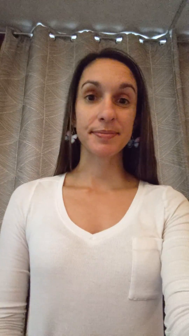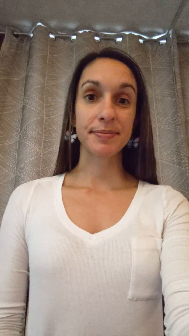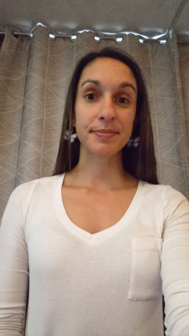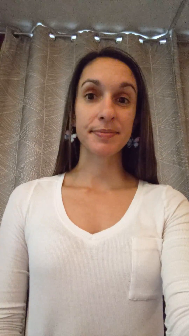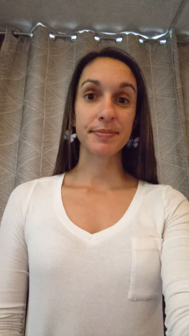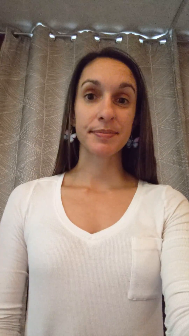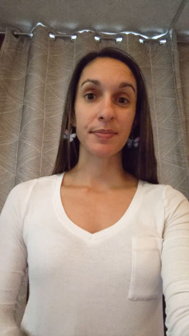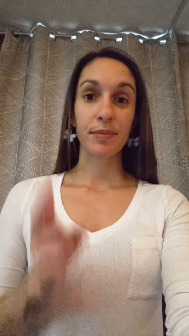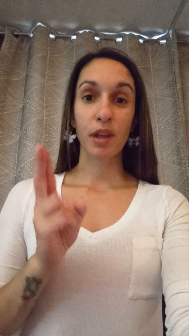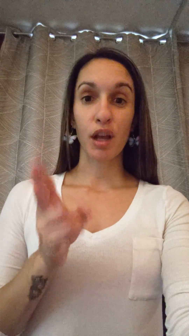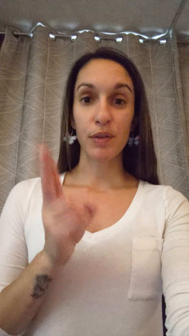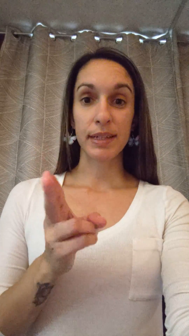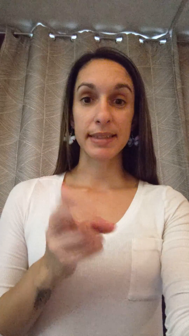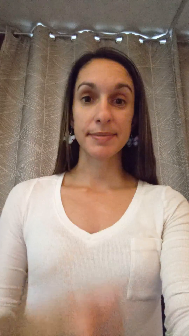hurry